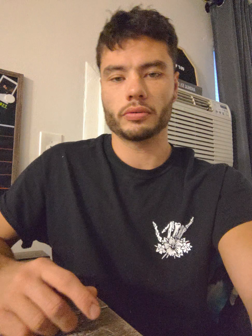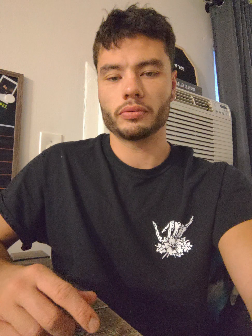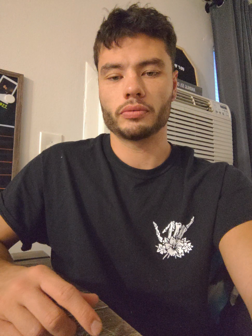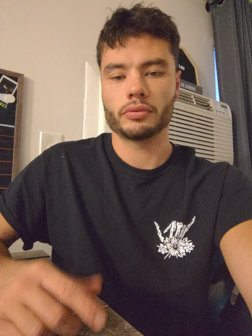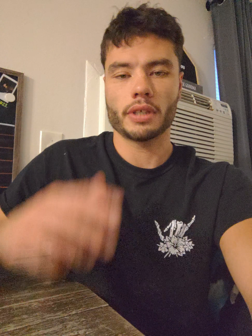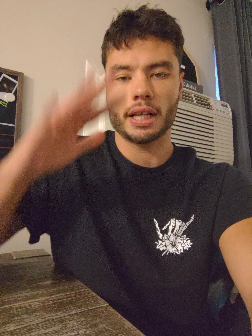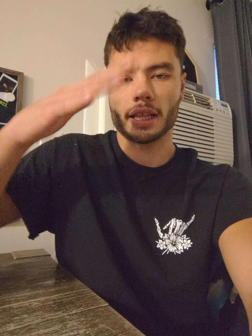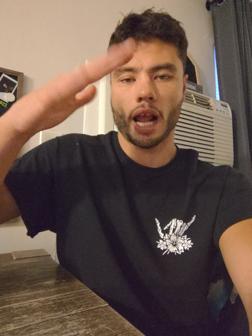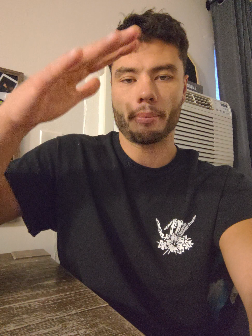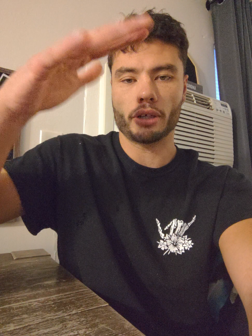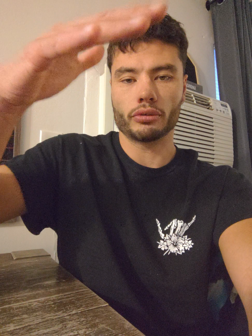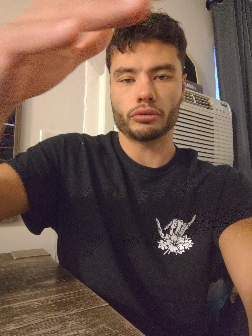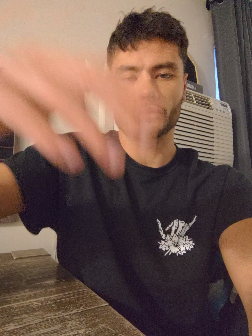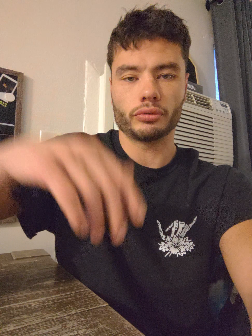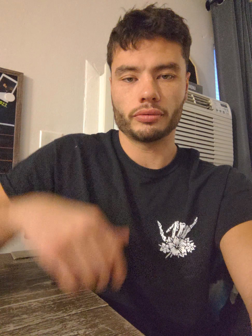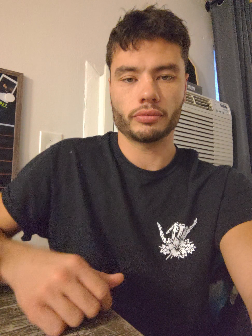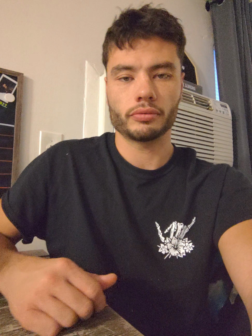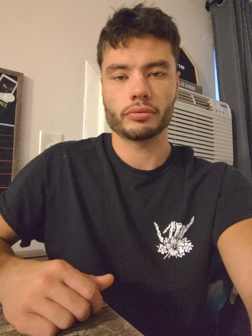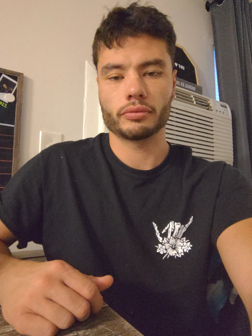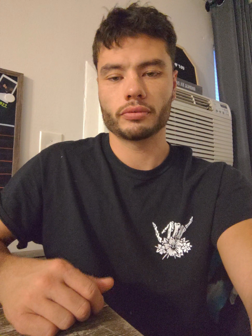helicopter